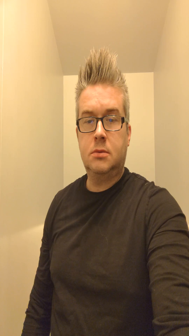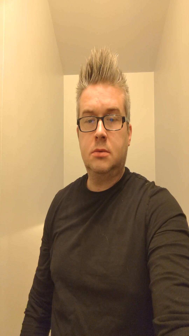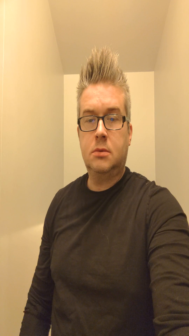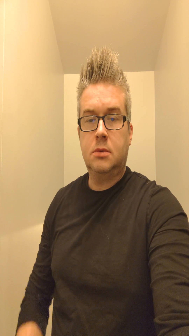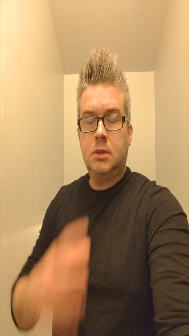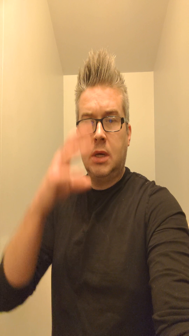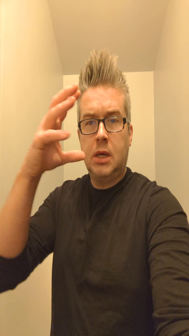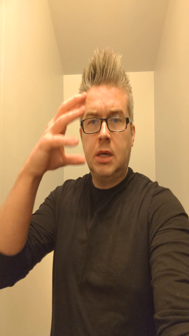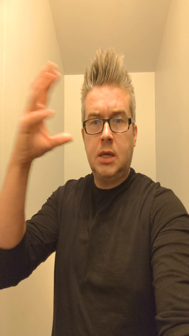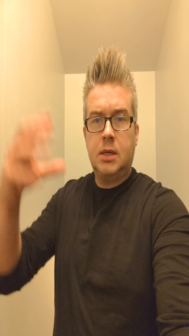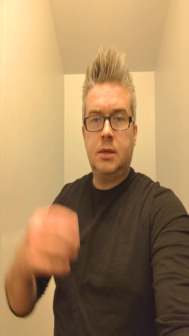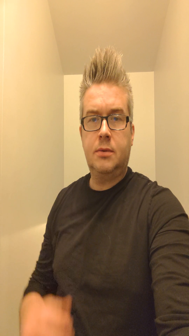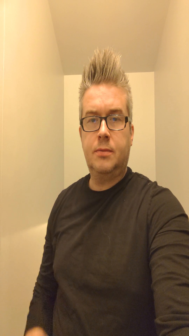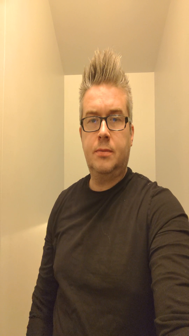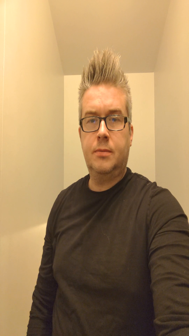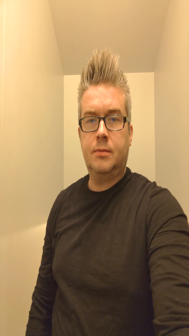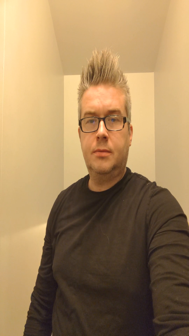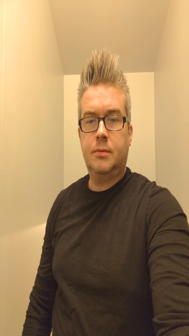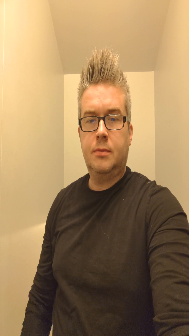cloud